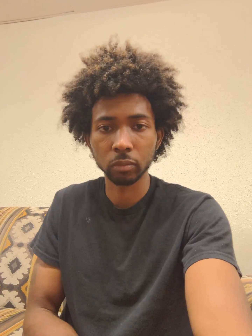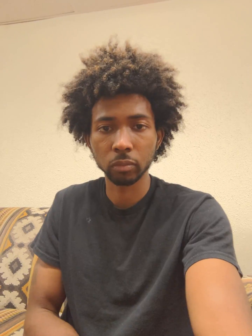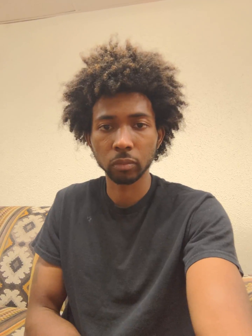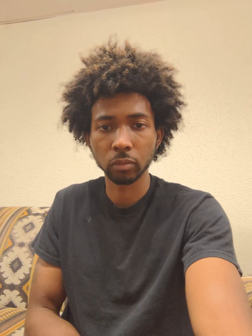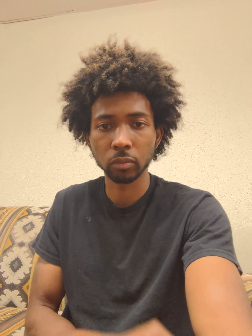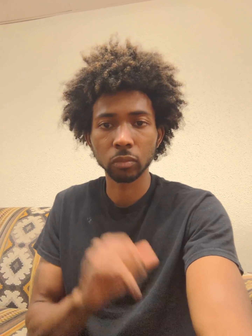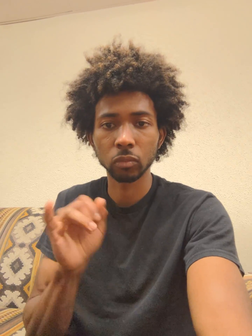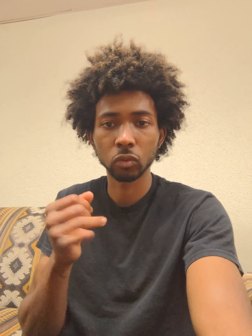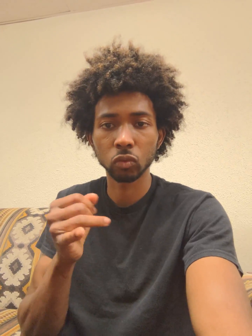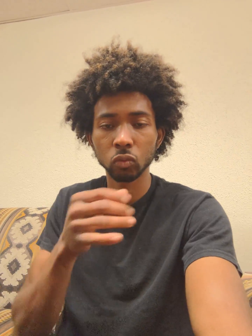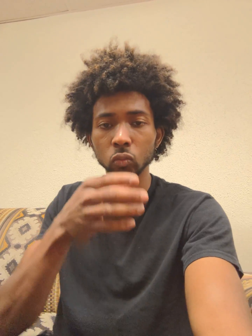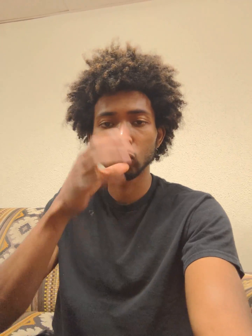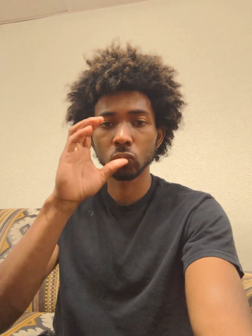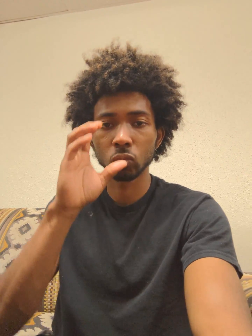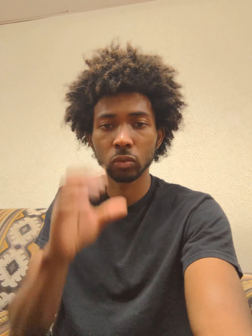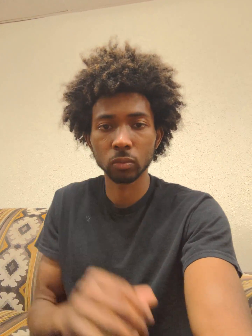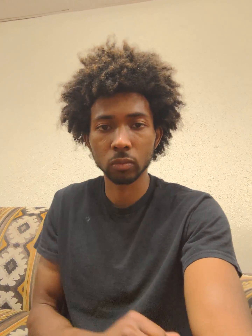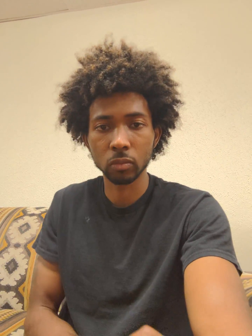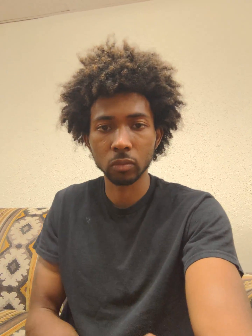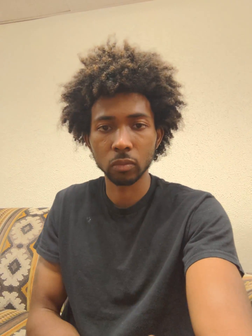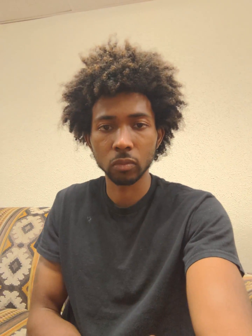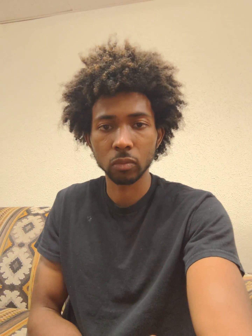juice